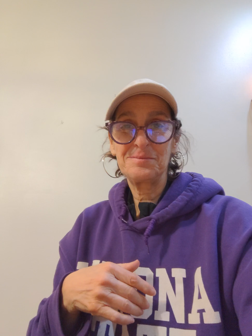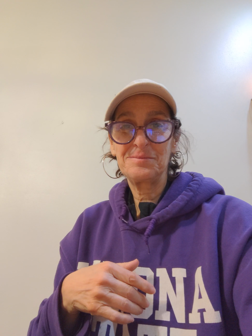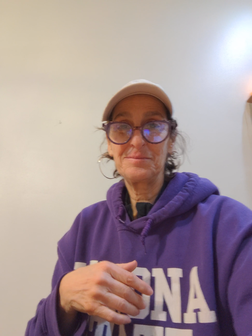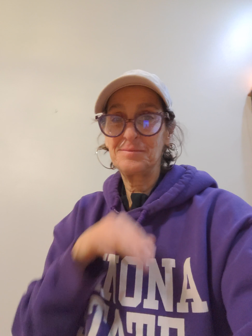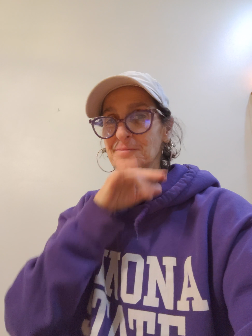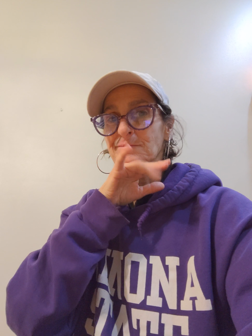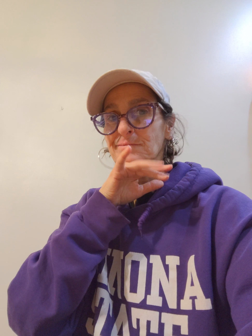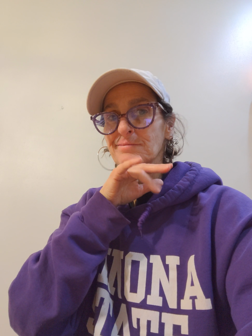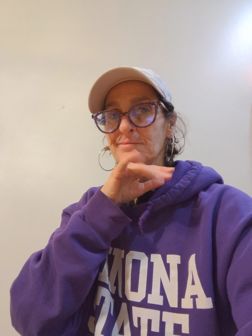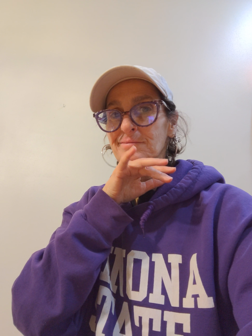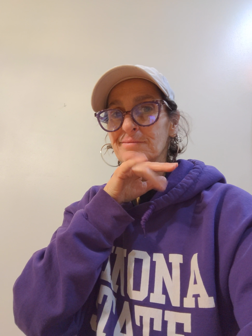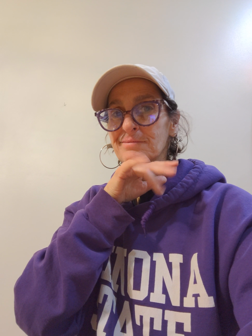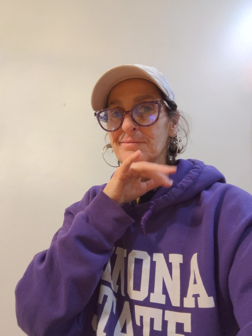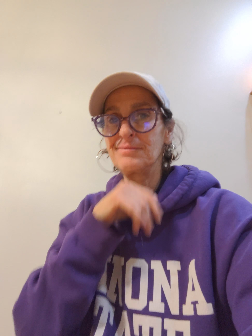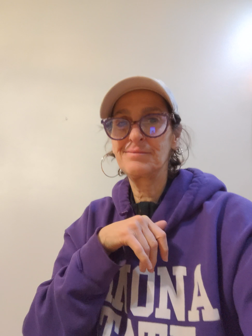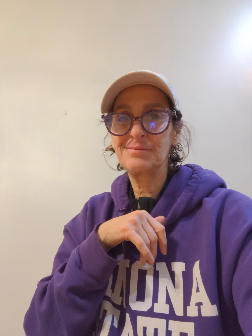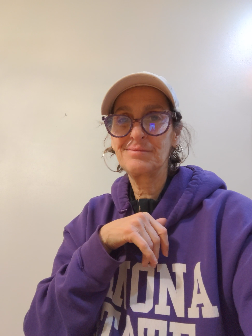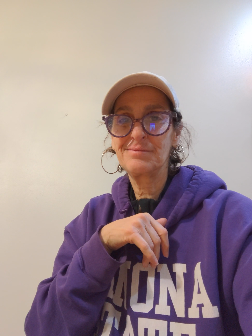dirty